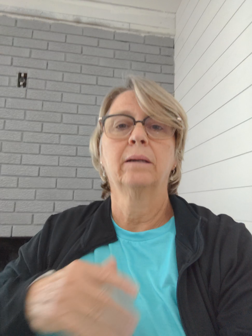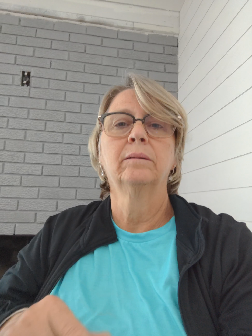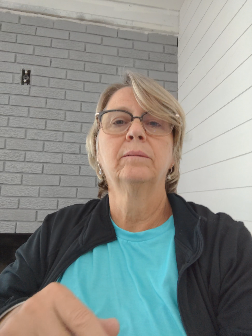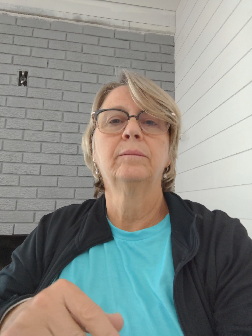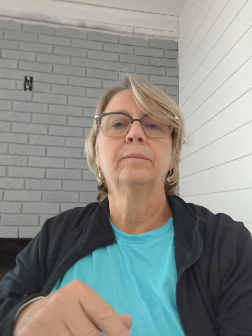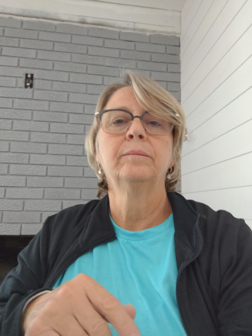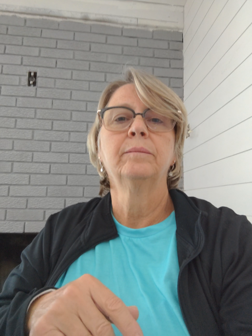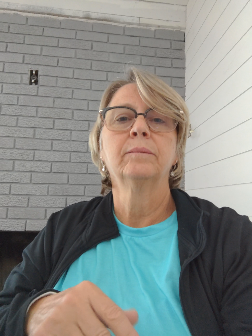my